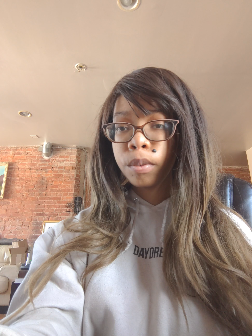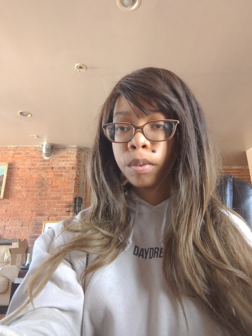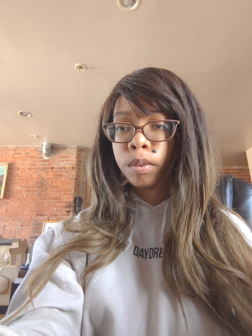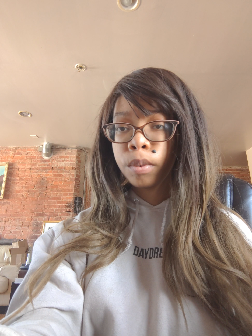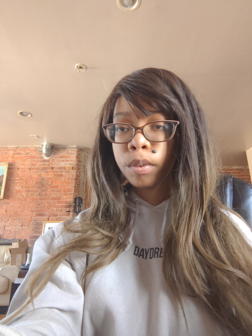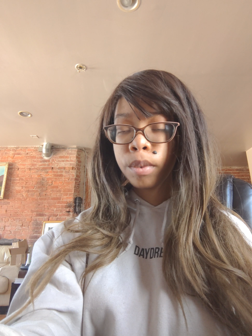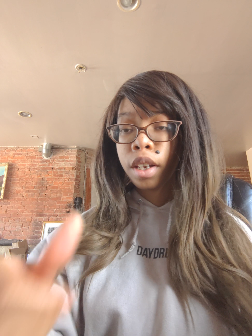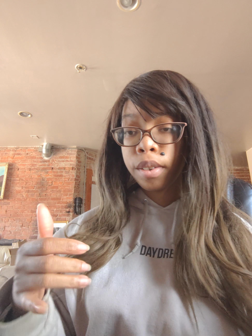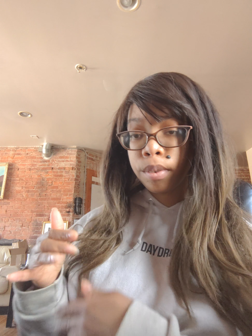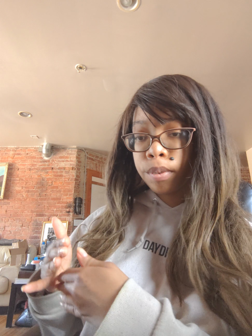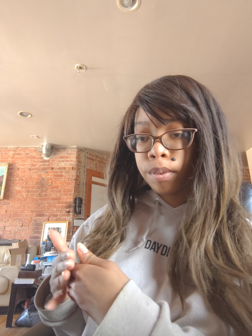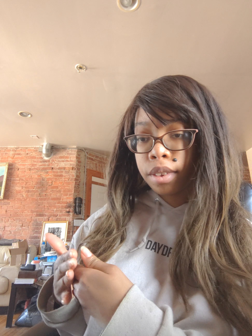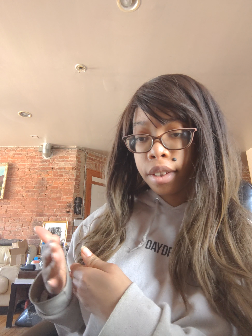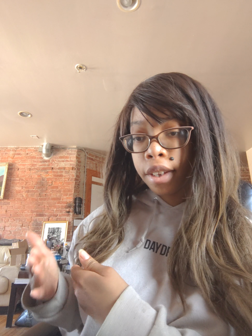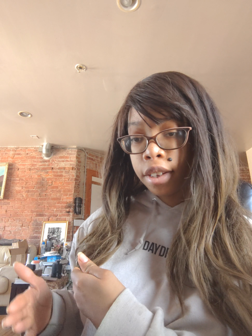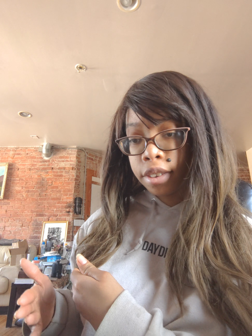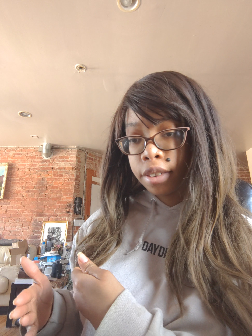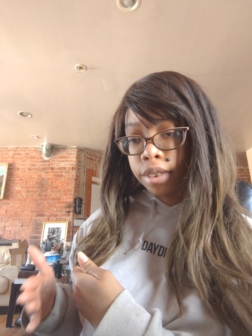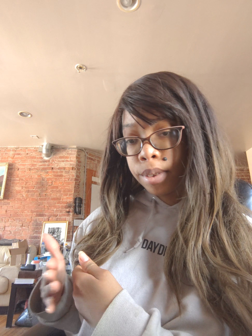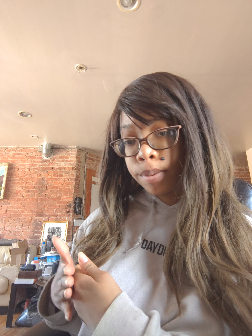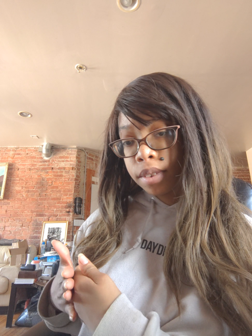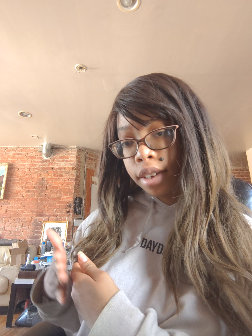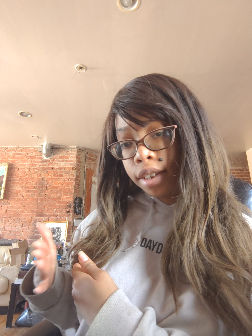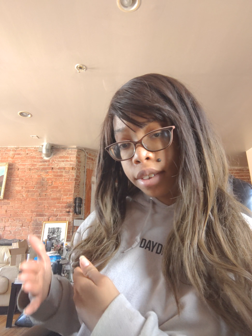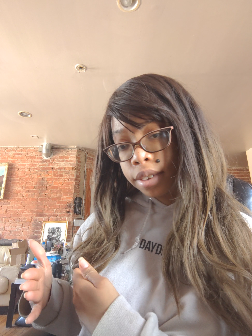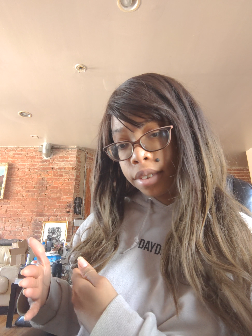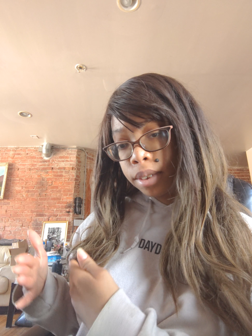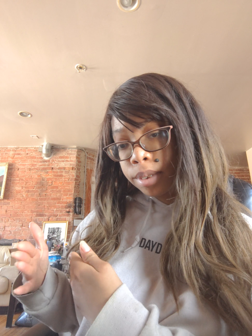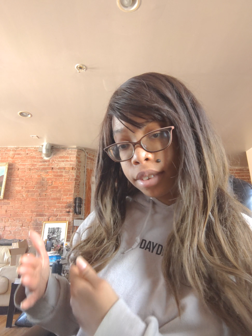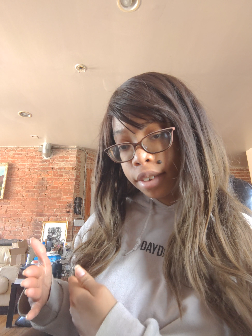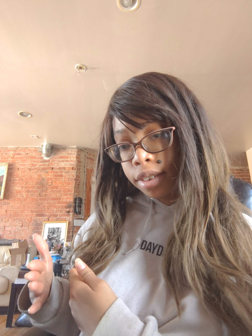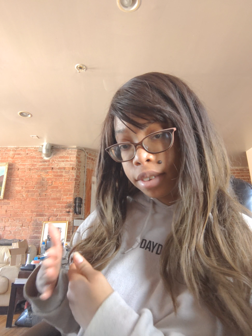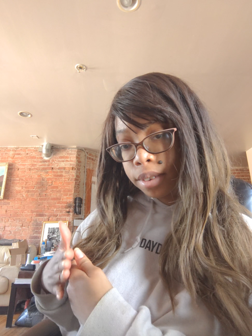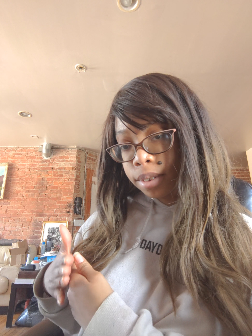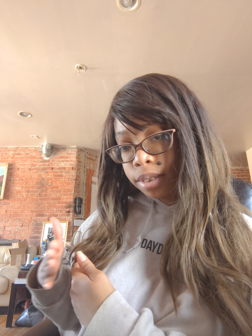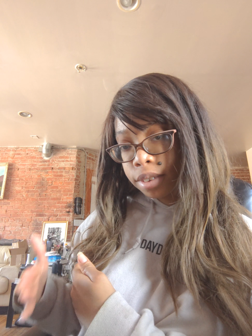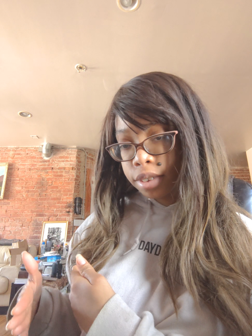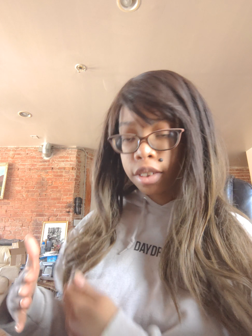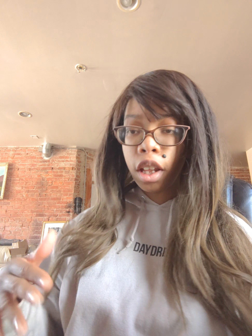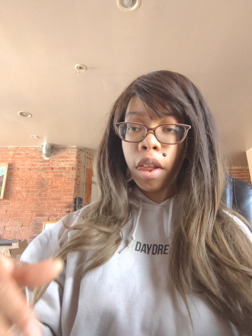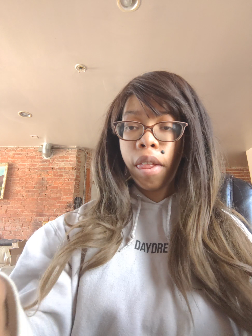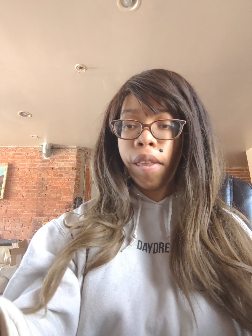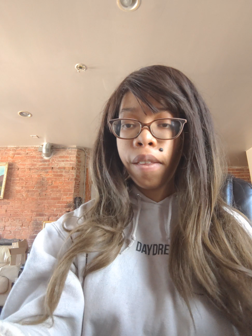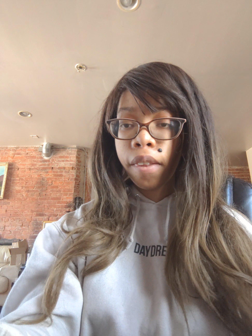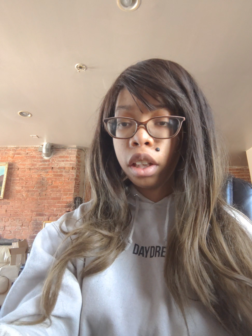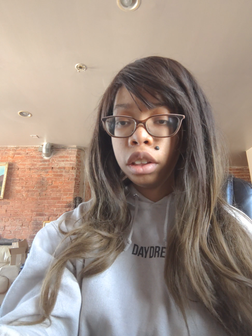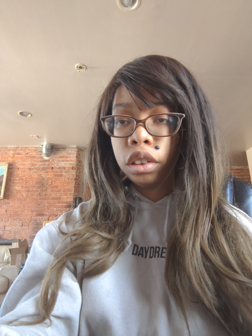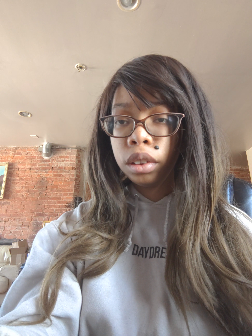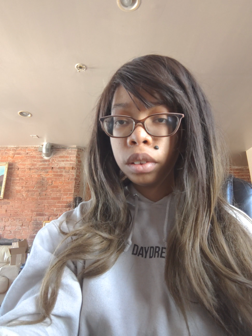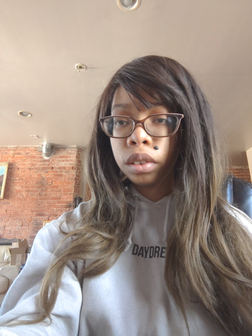beside